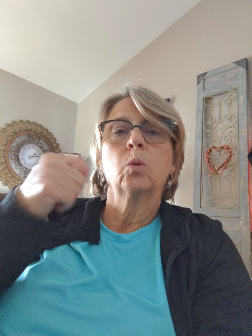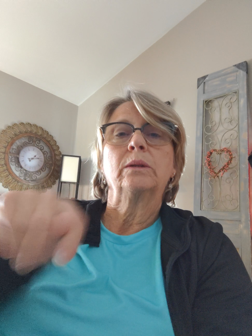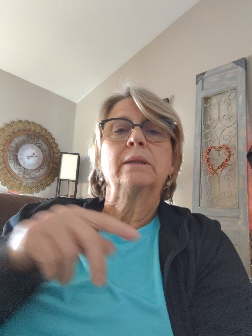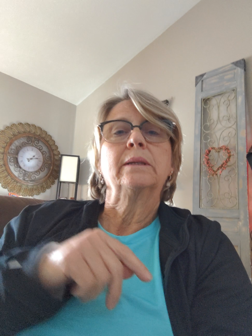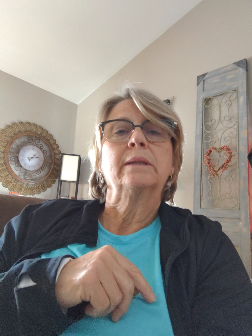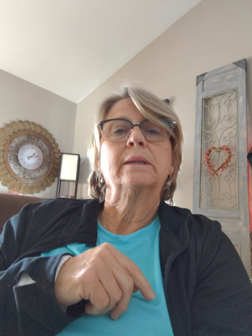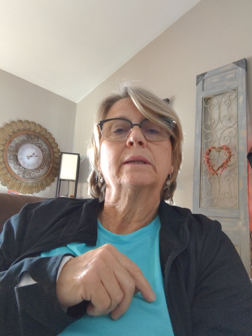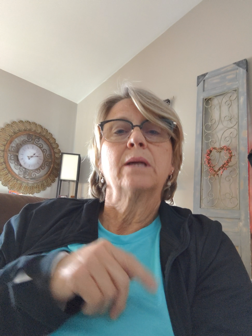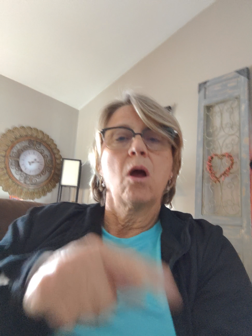toy